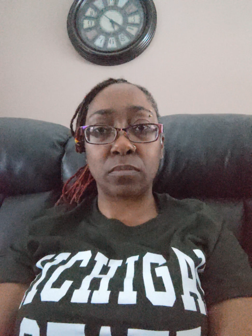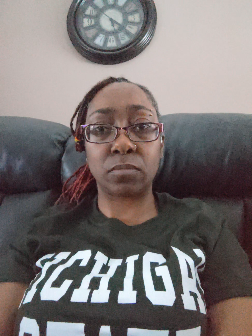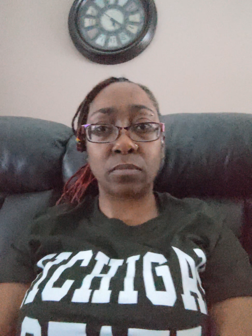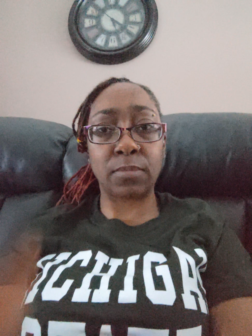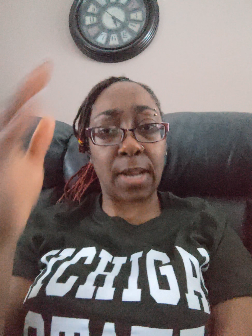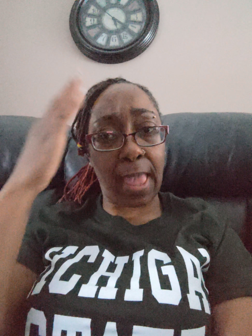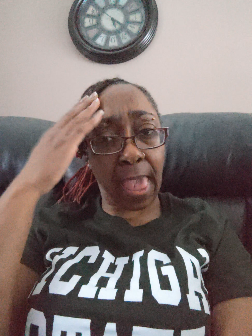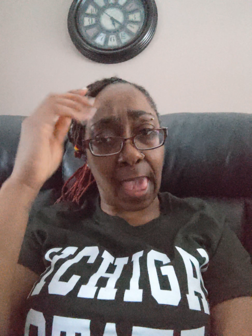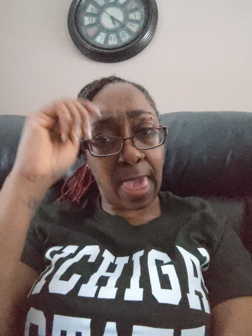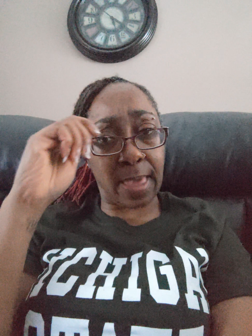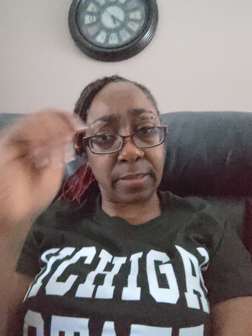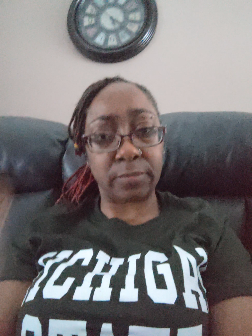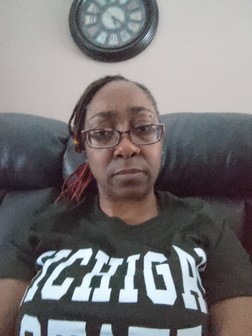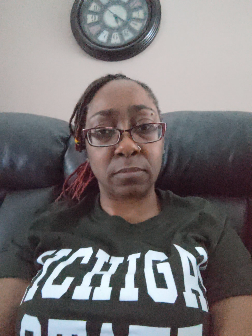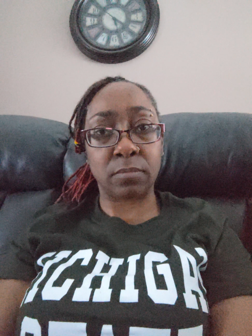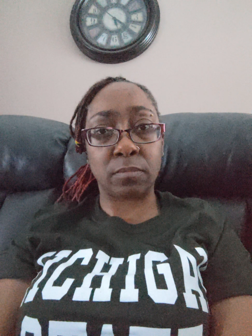hat